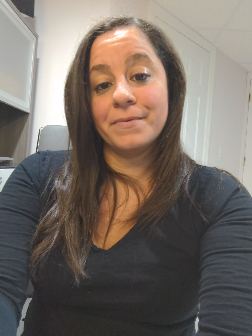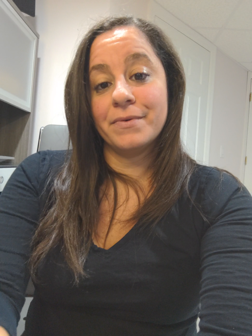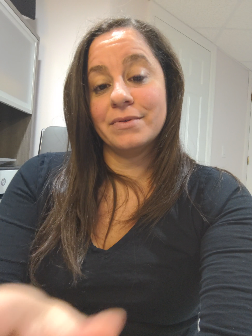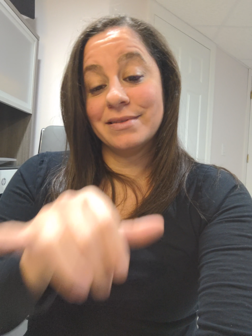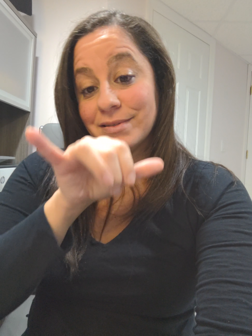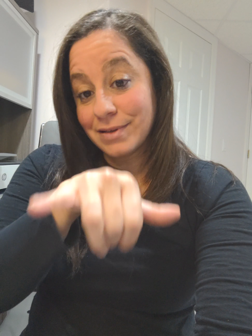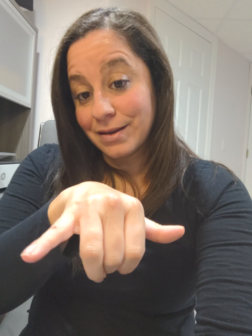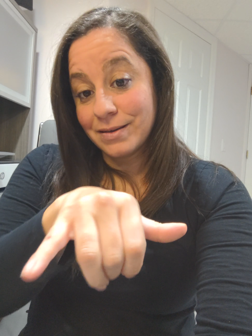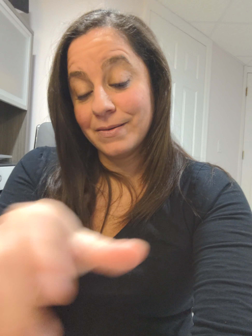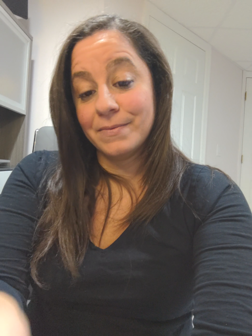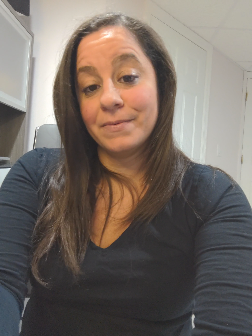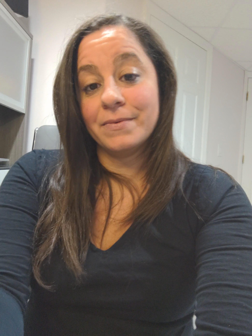stay